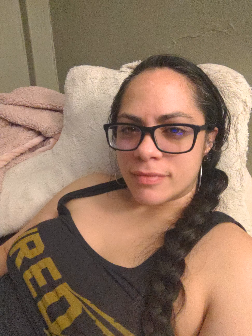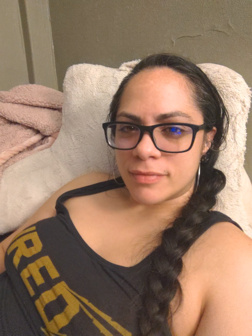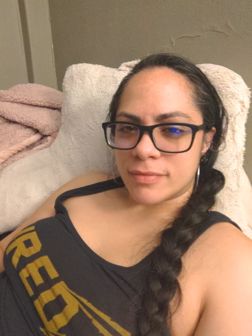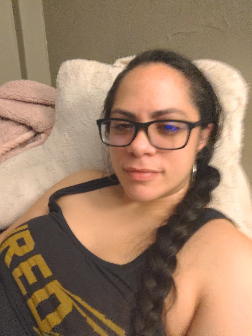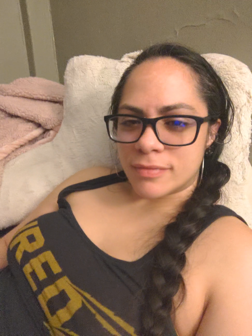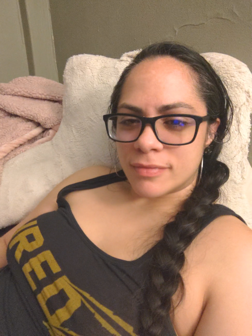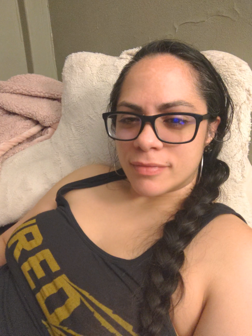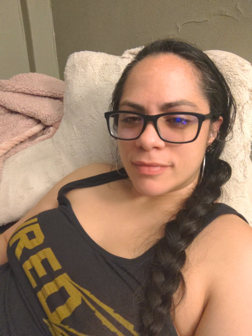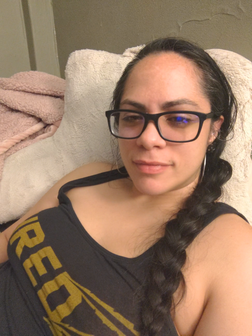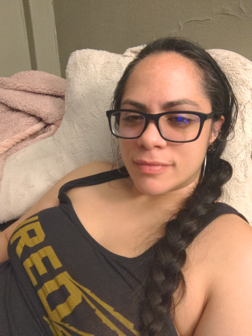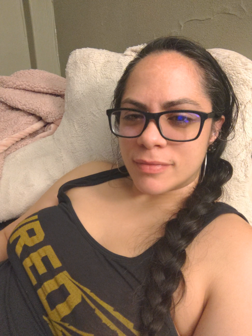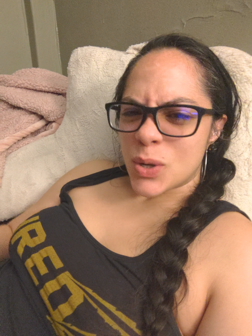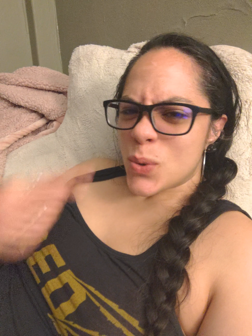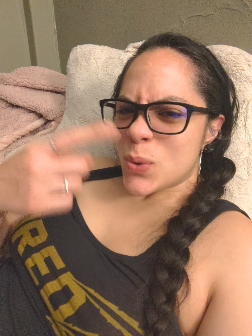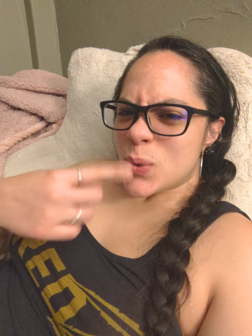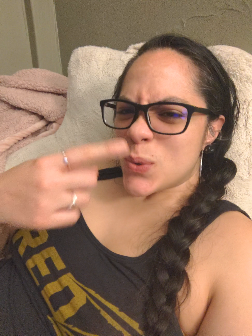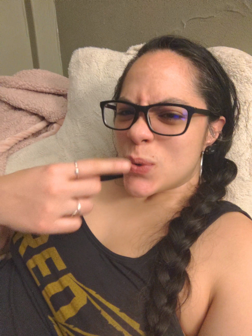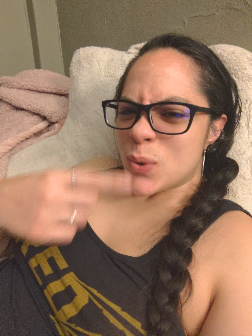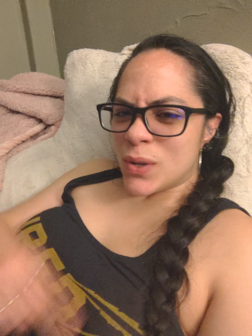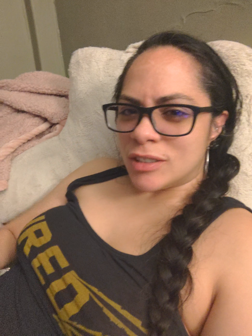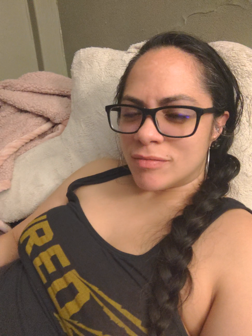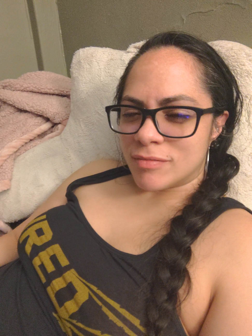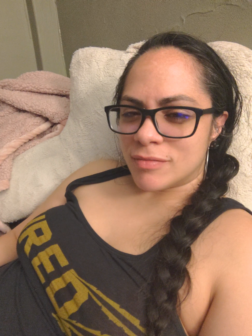who